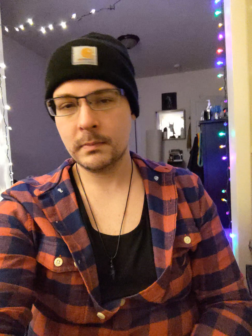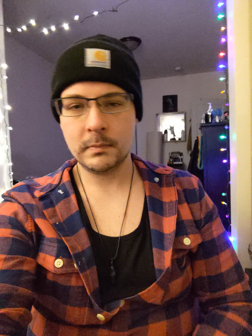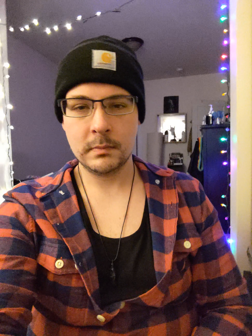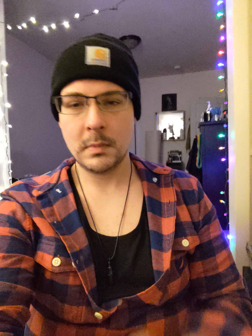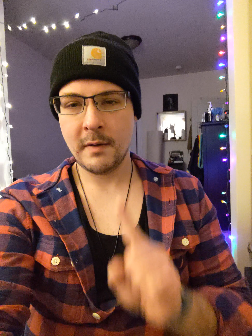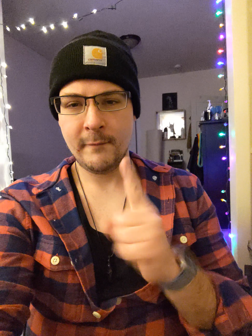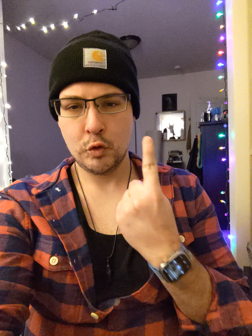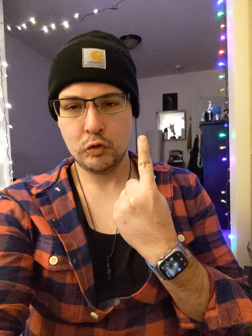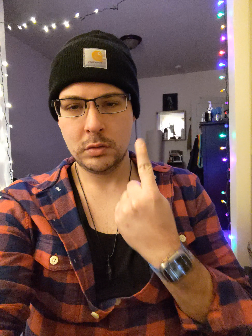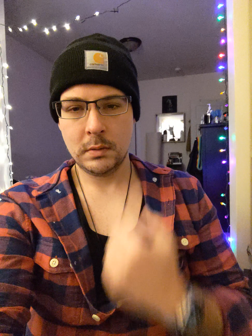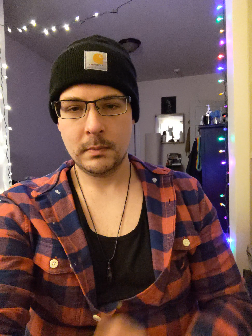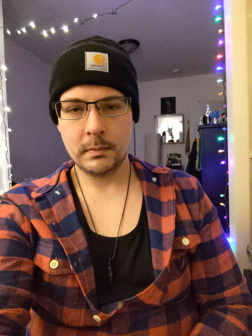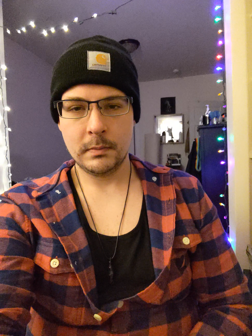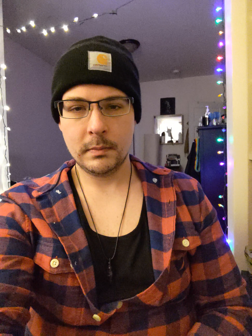first